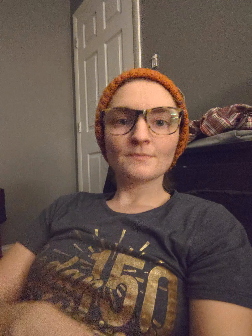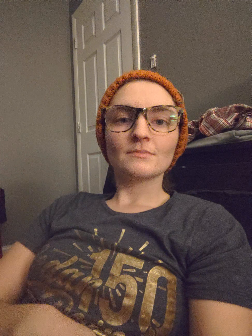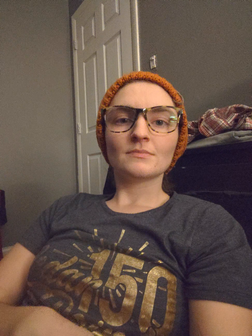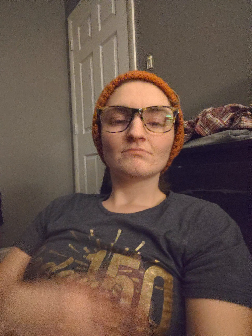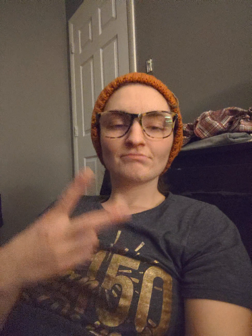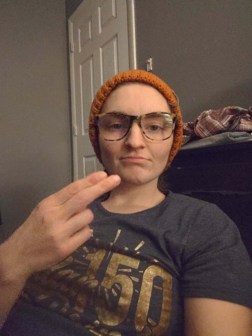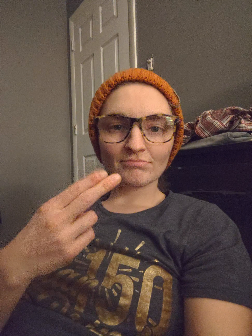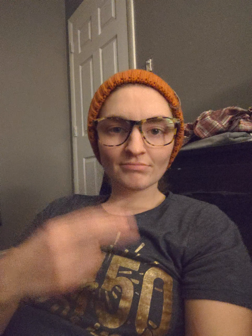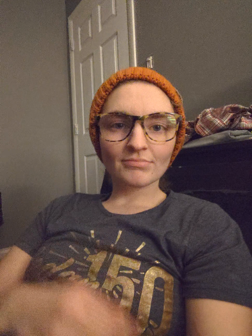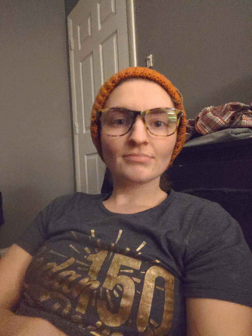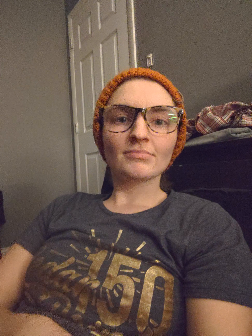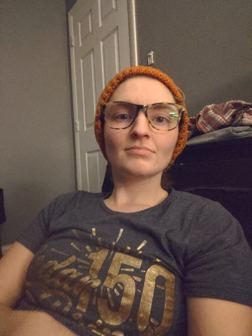scissors